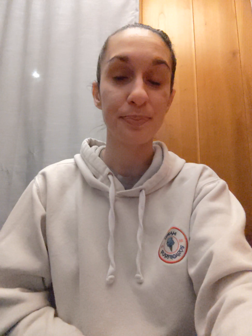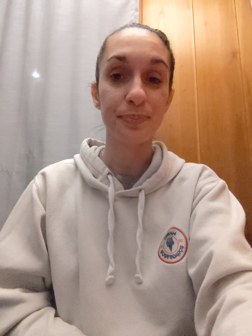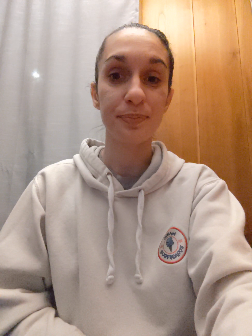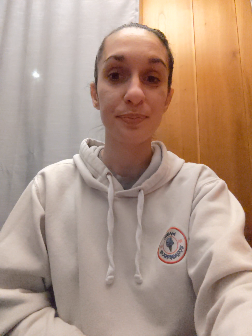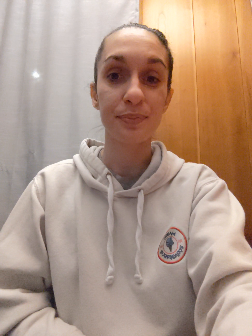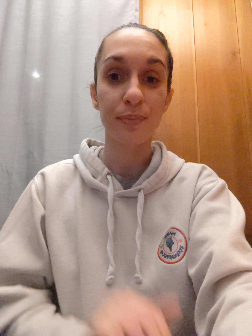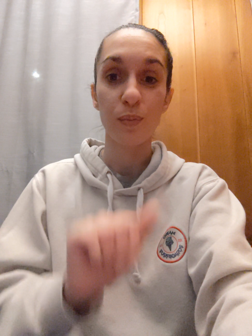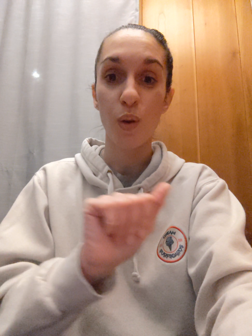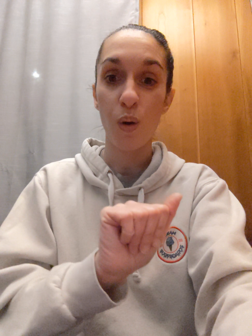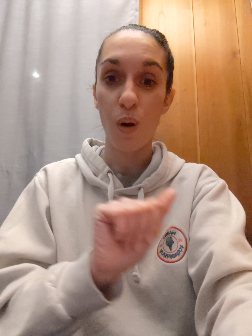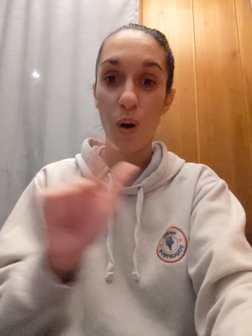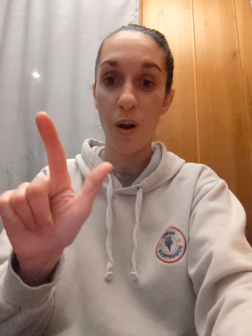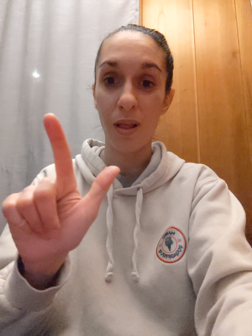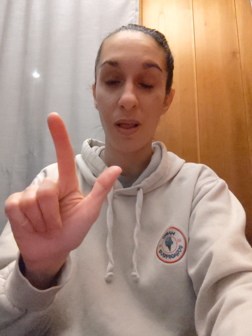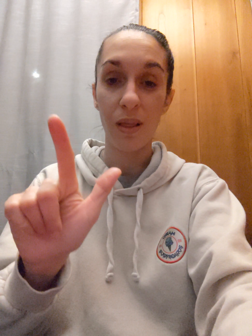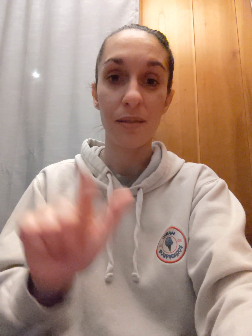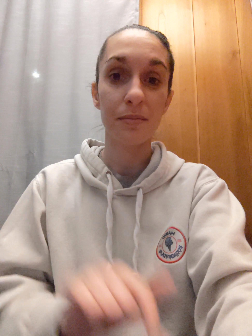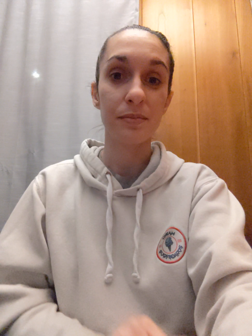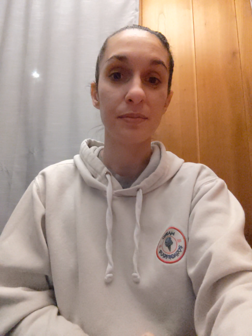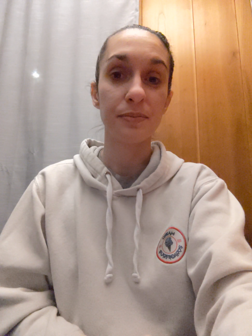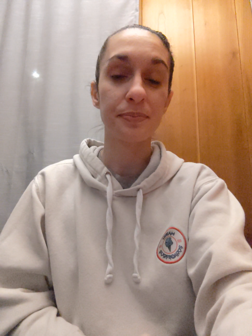all